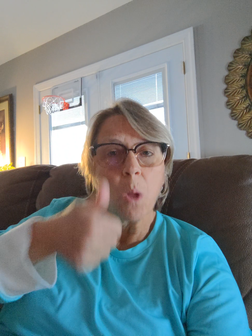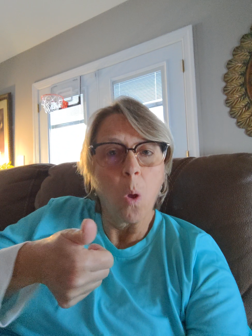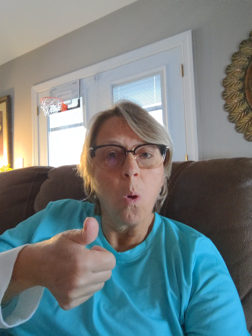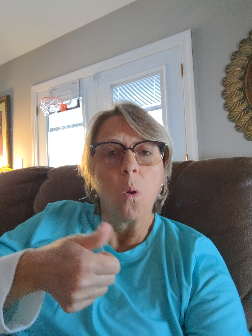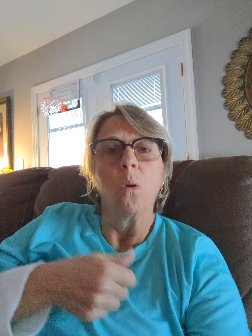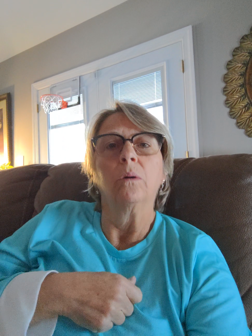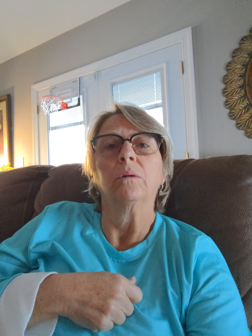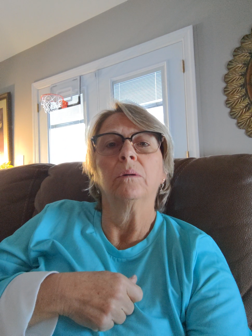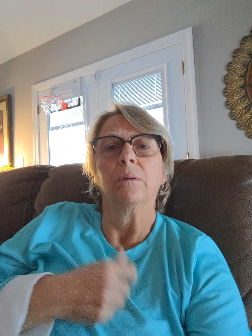tomorrow